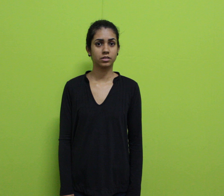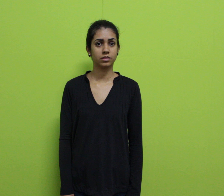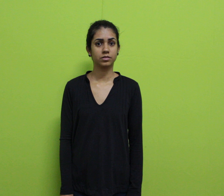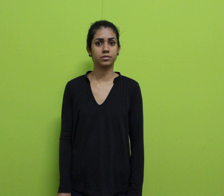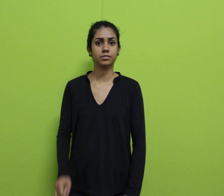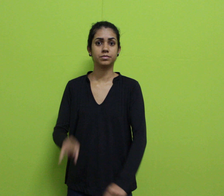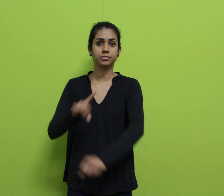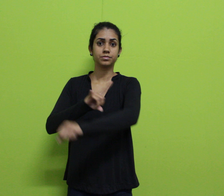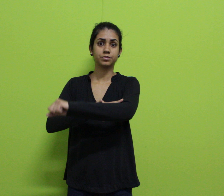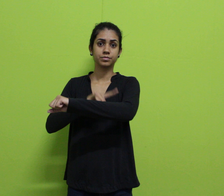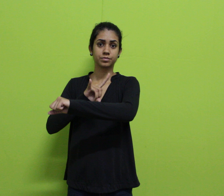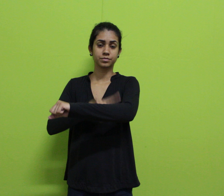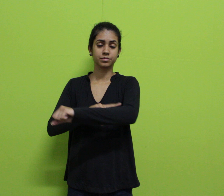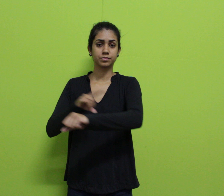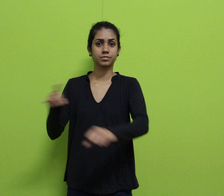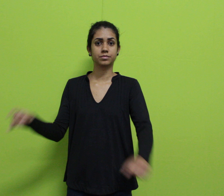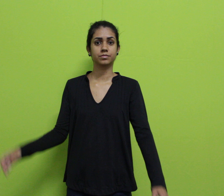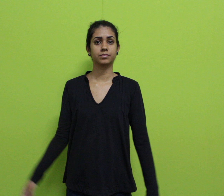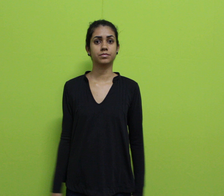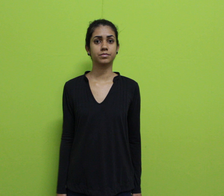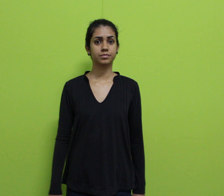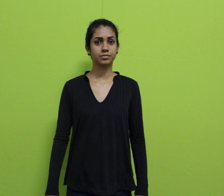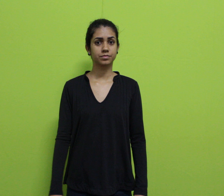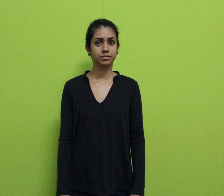banheiro